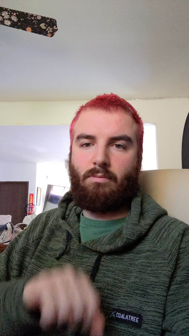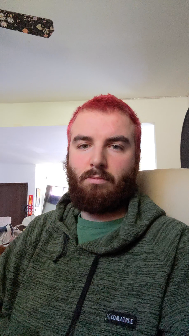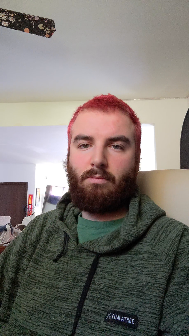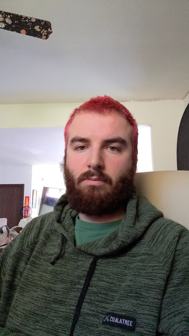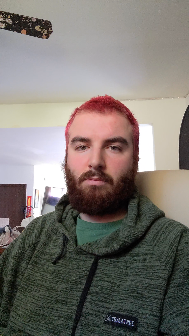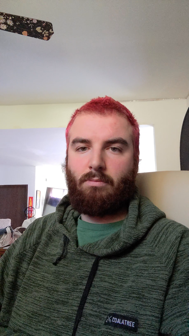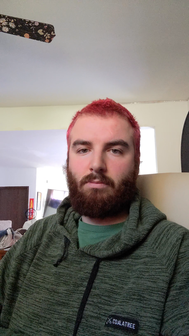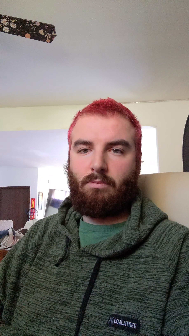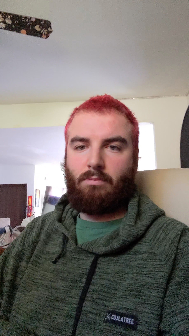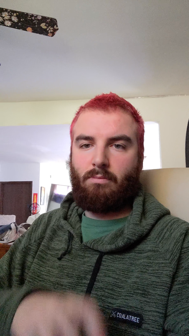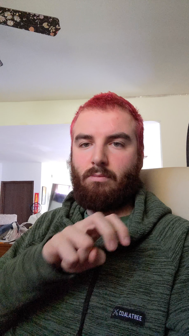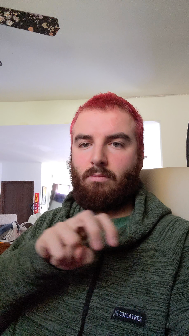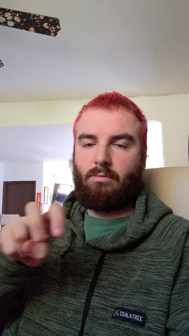porch